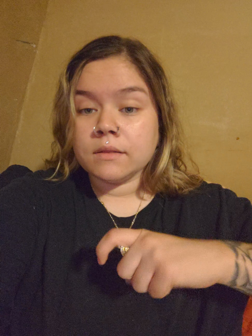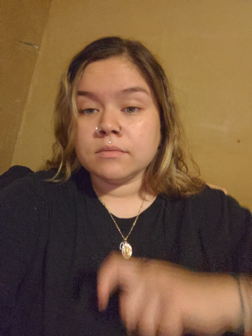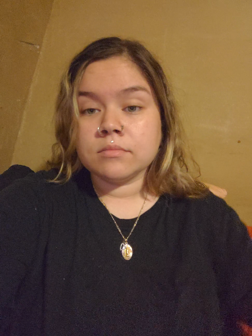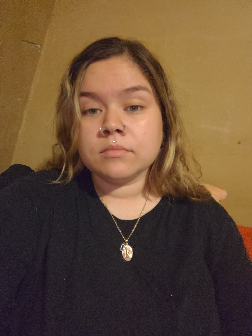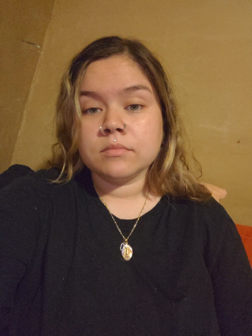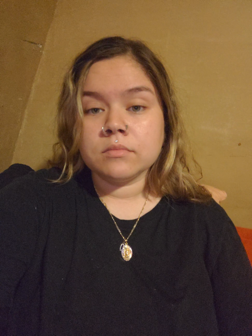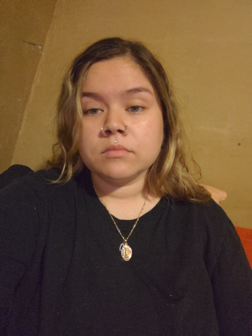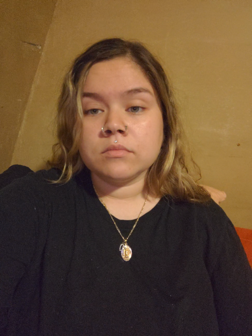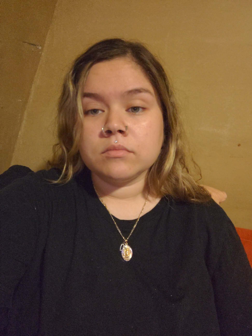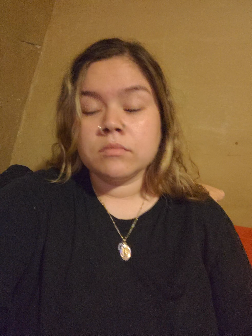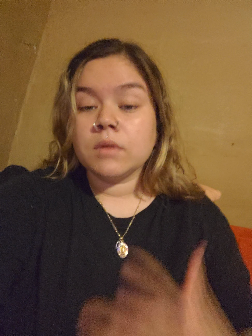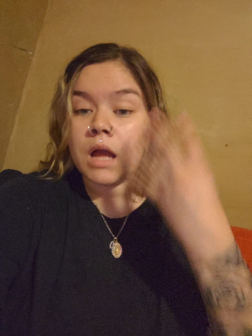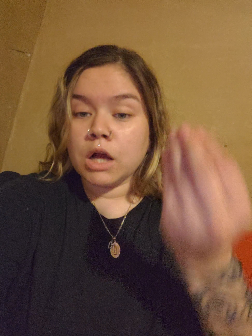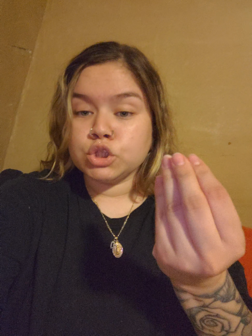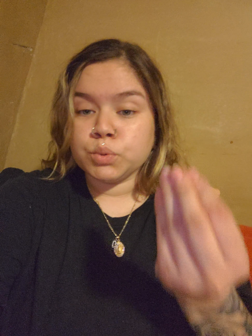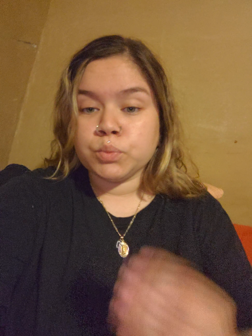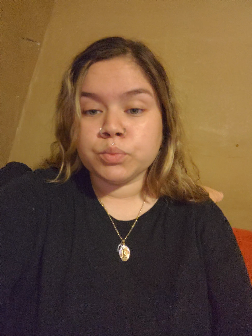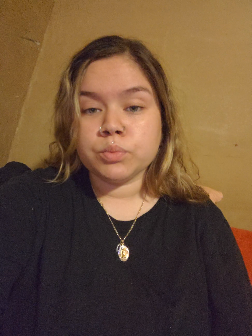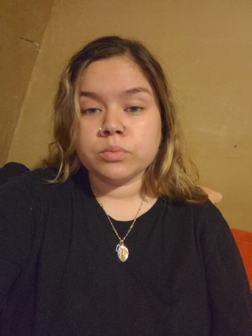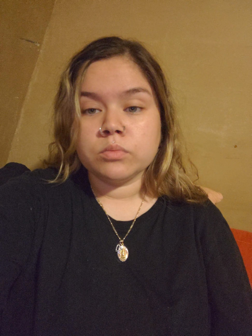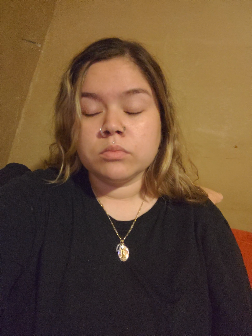got to